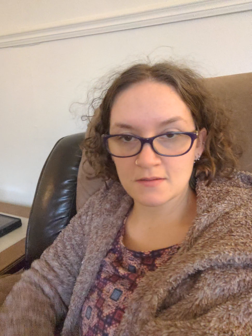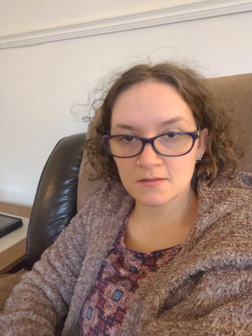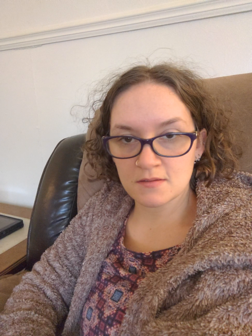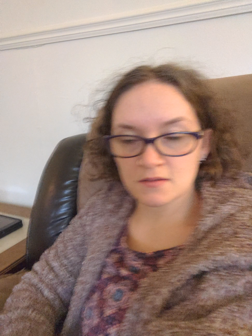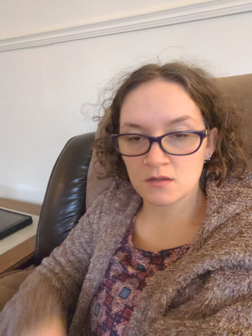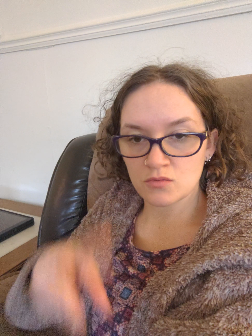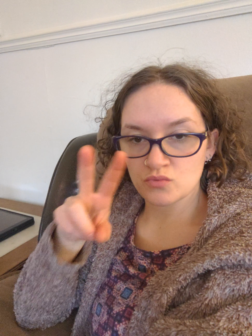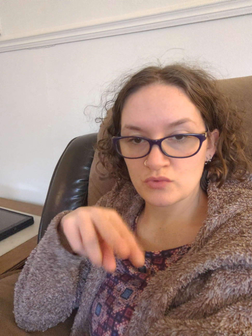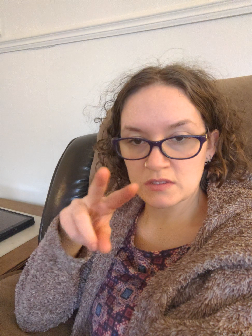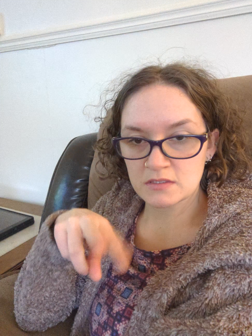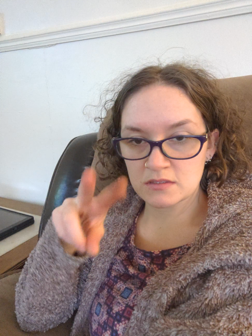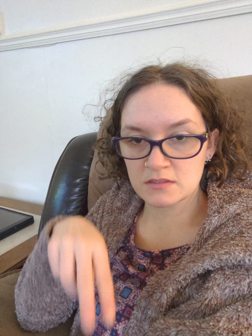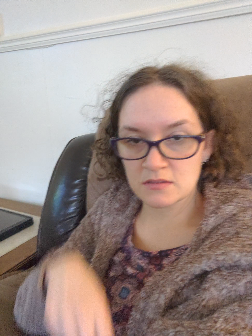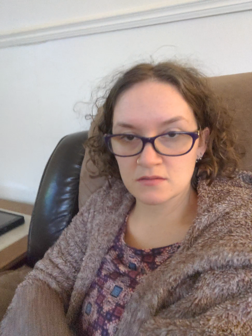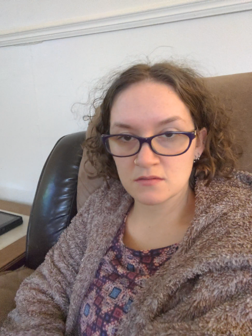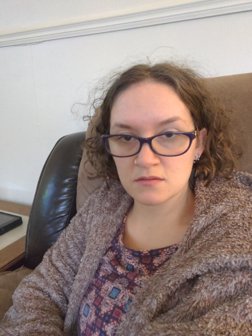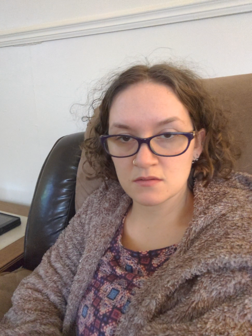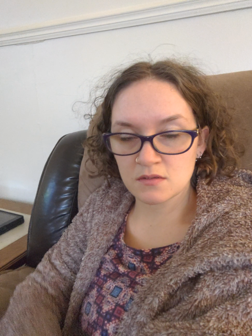read